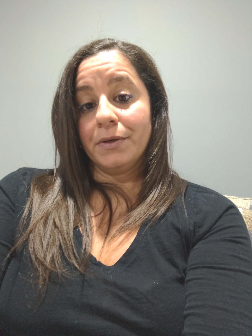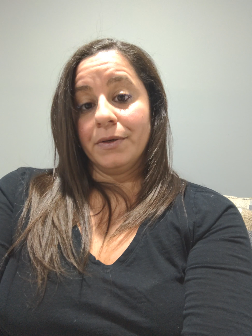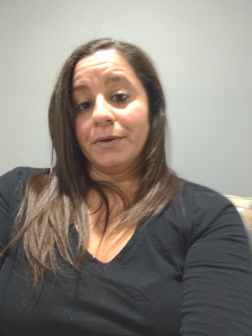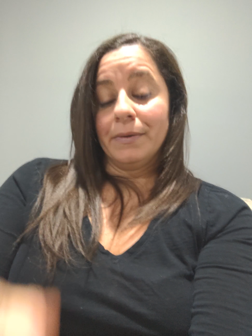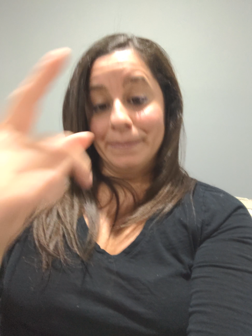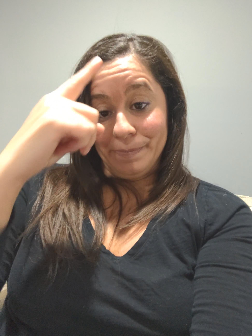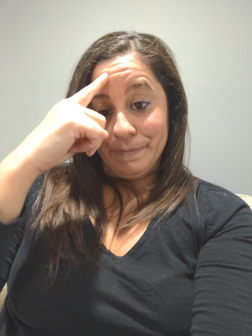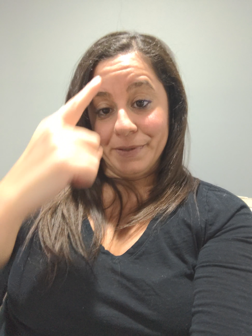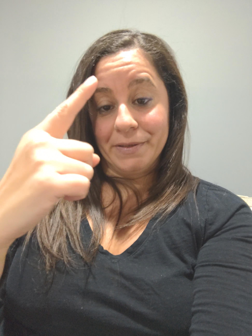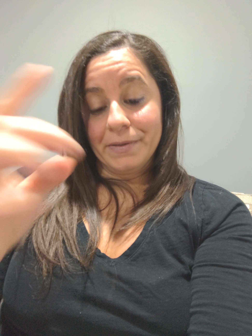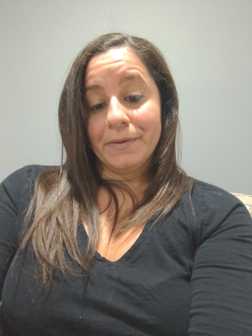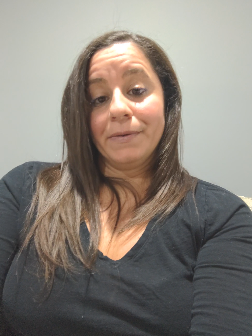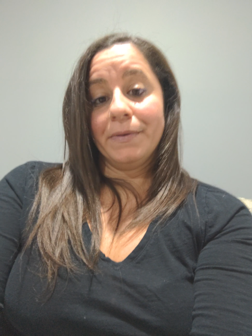penny